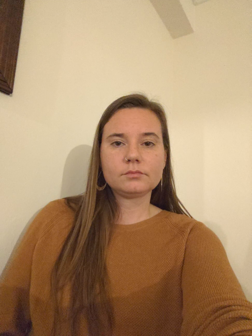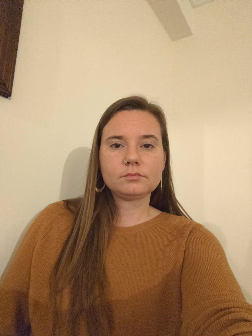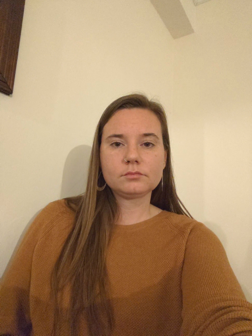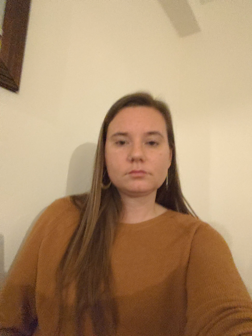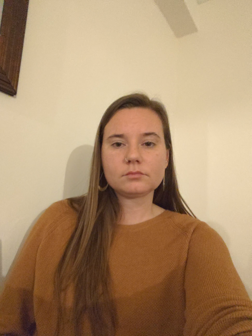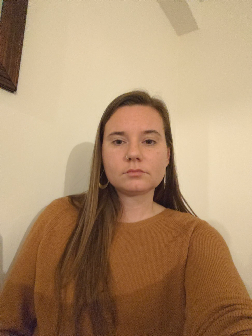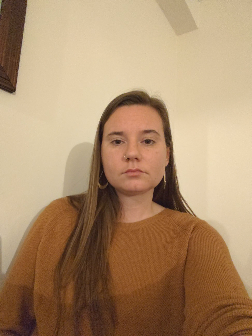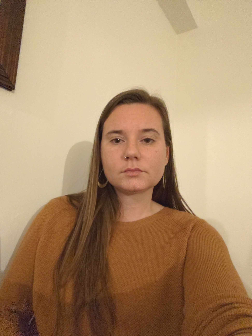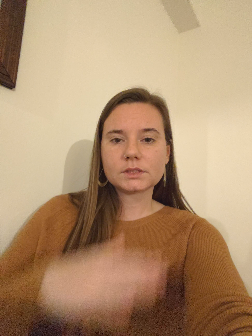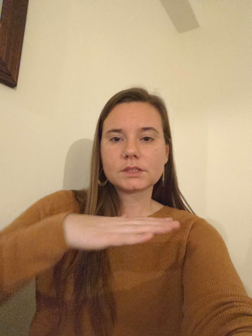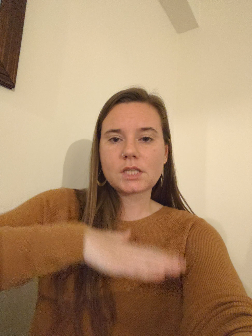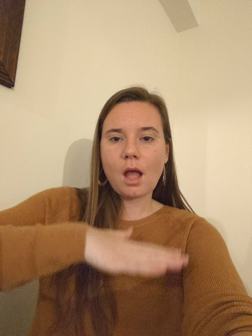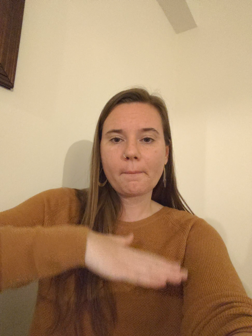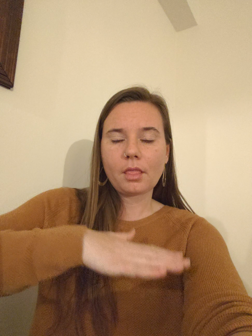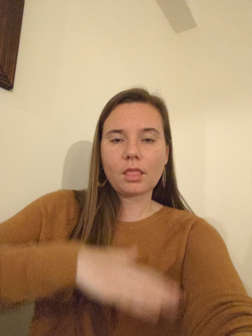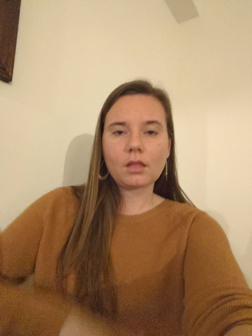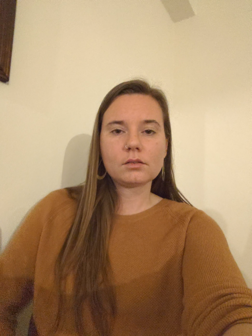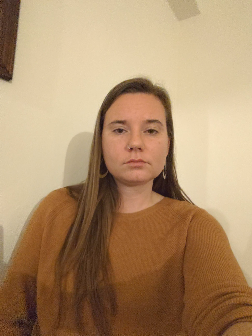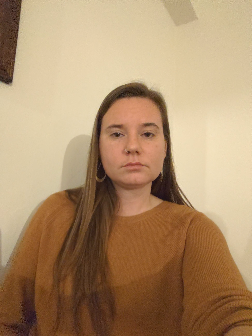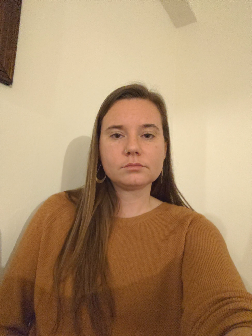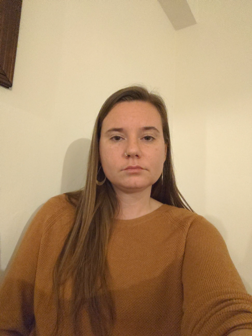table